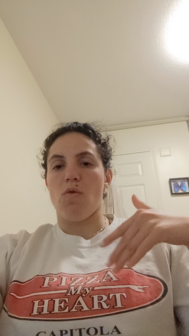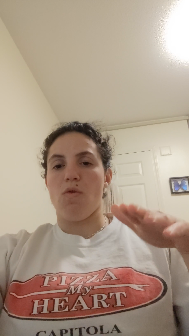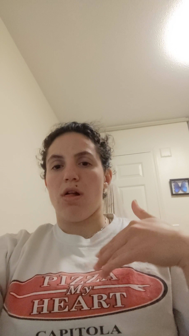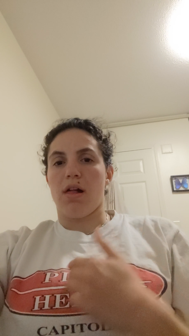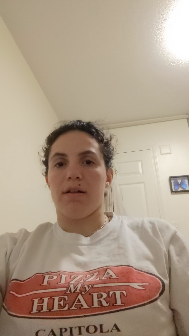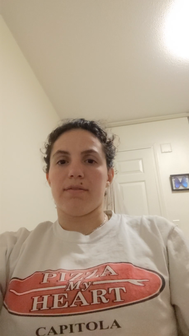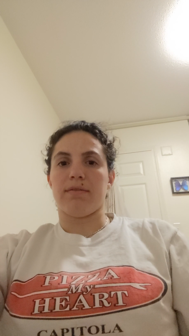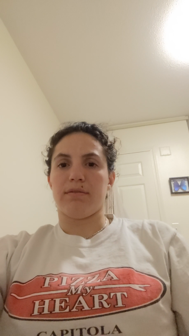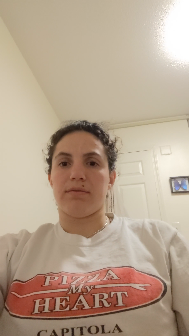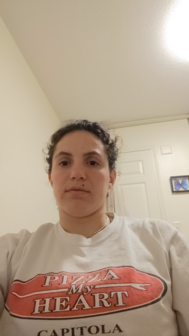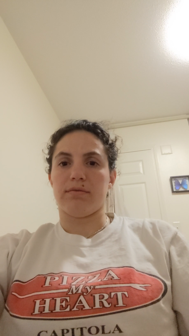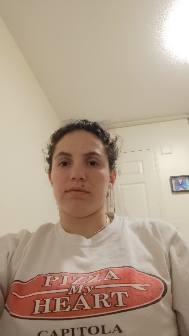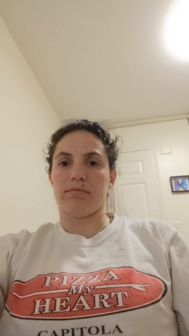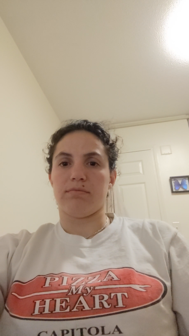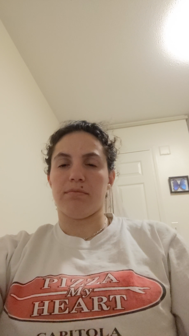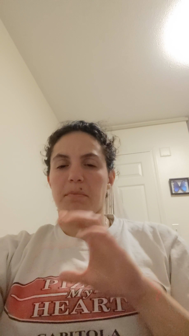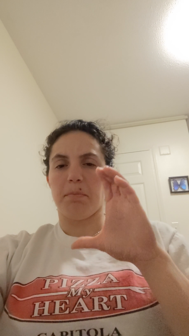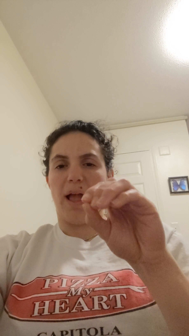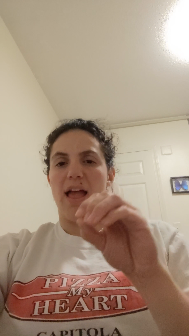bite